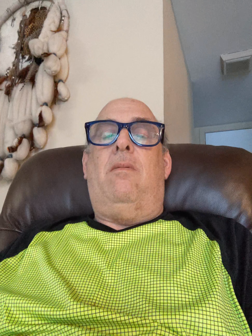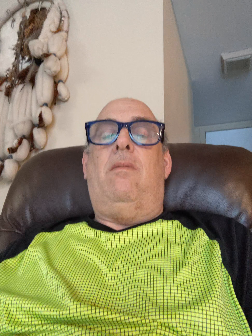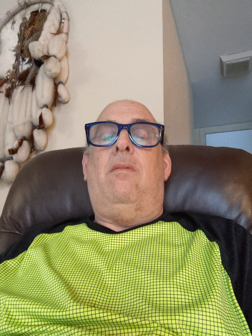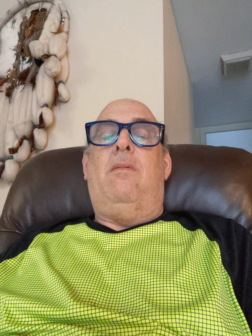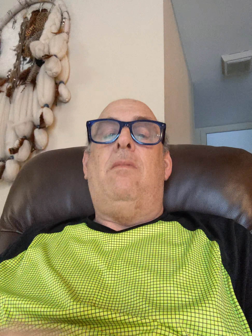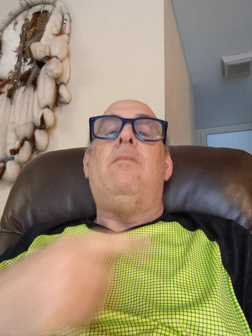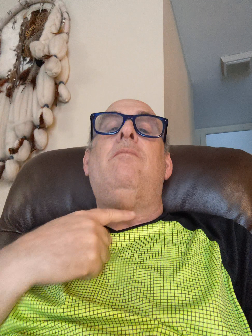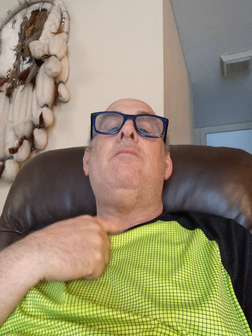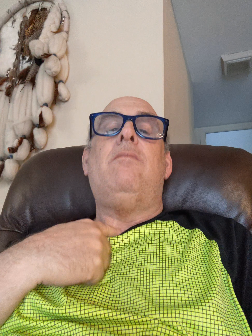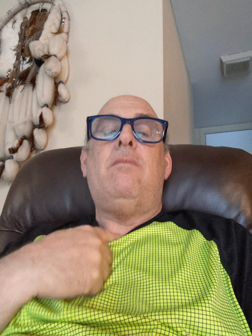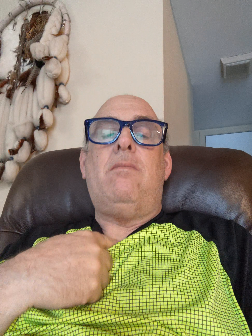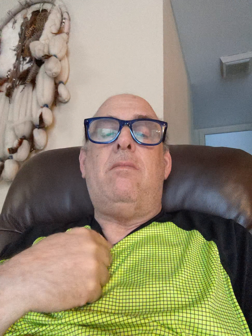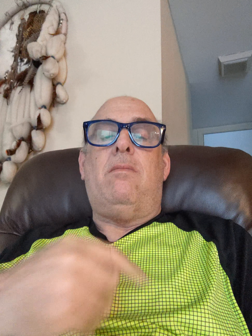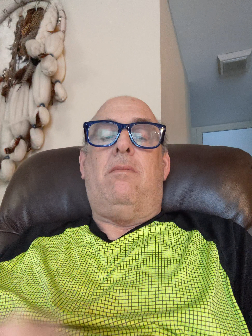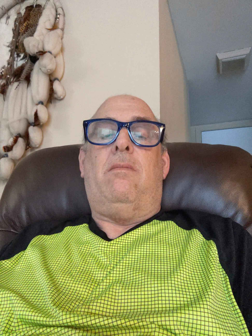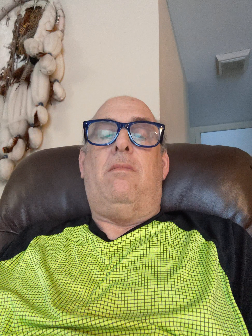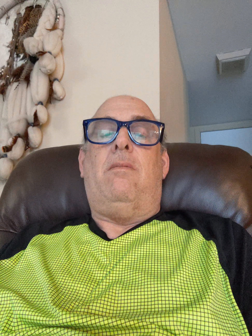thirsty